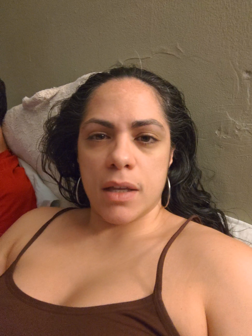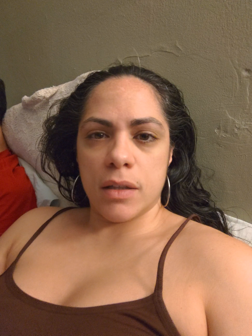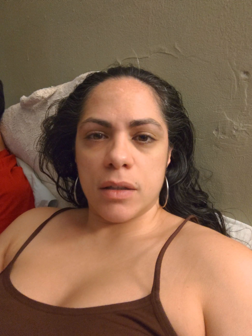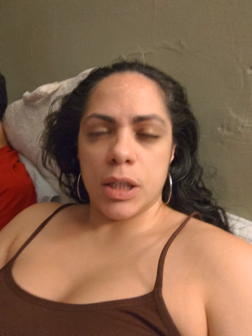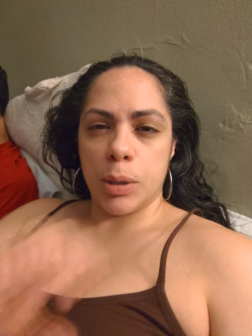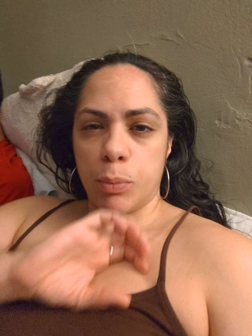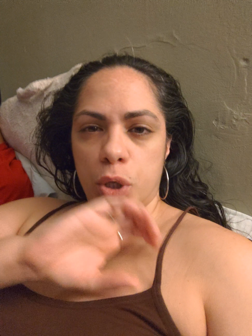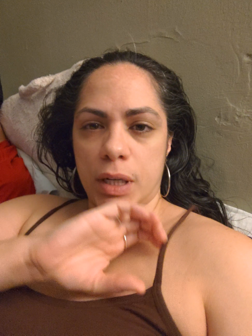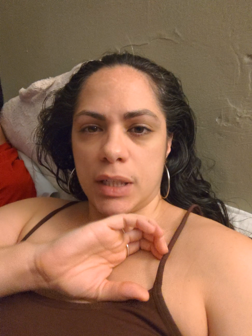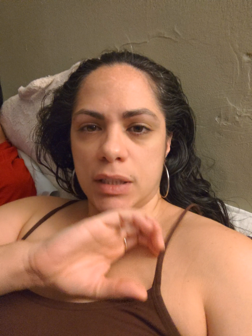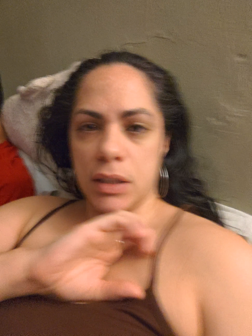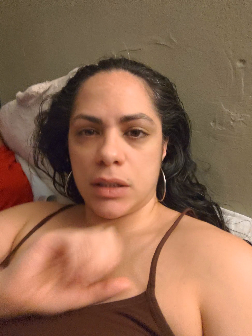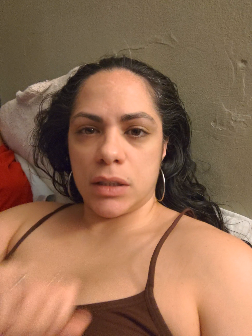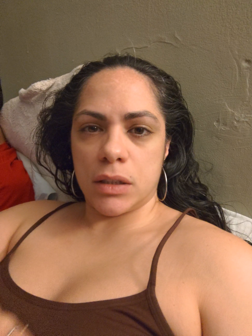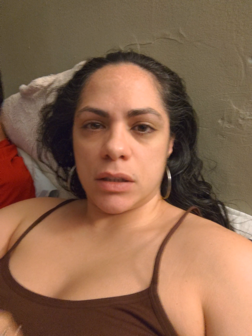police